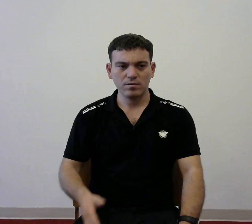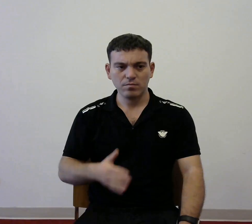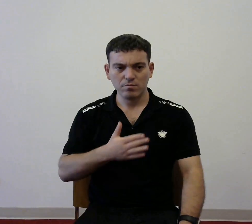mən